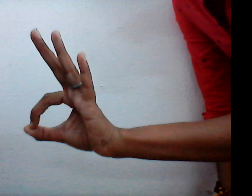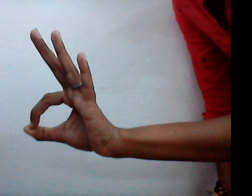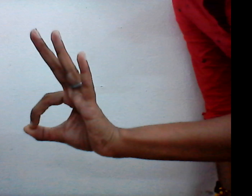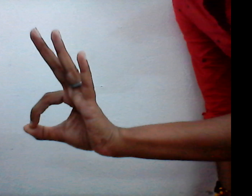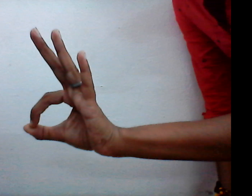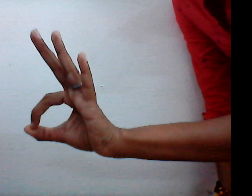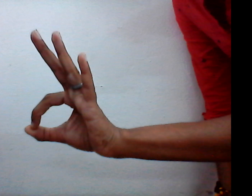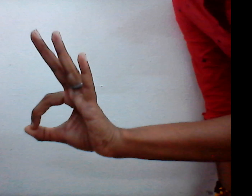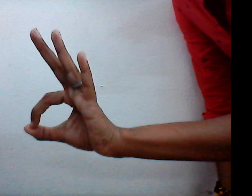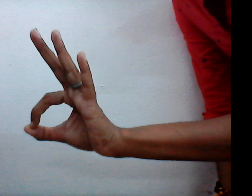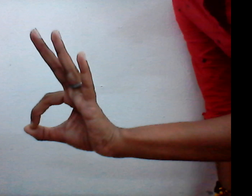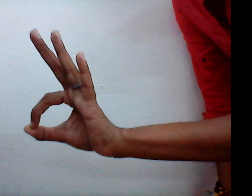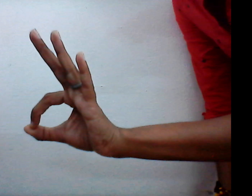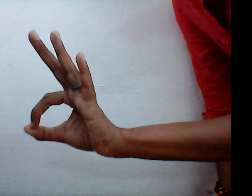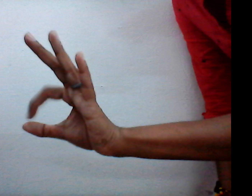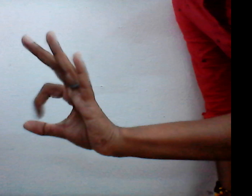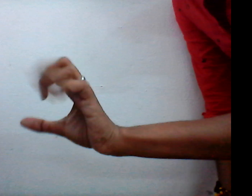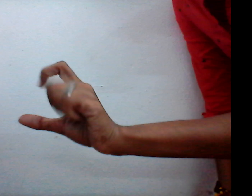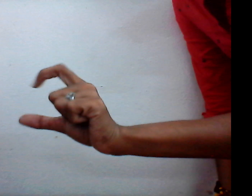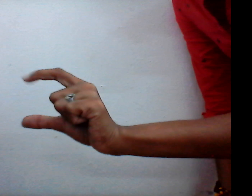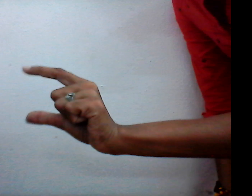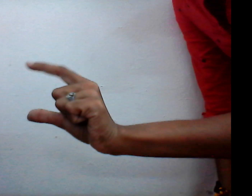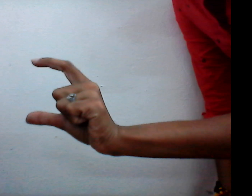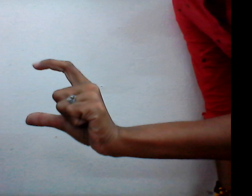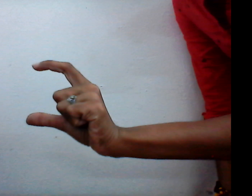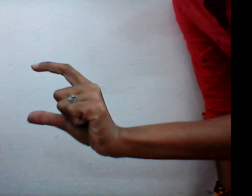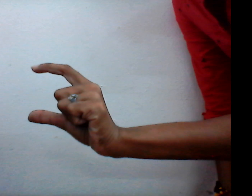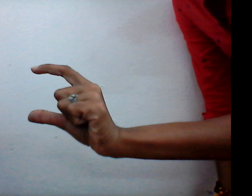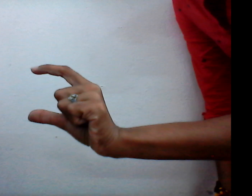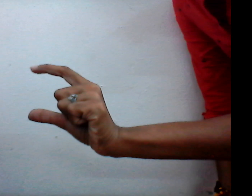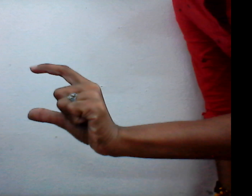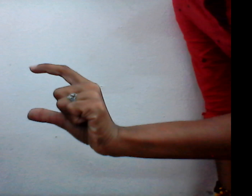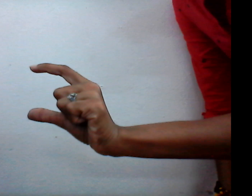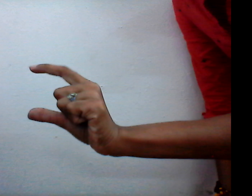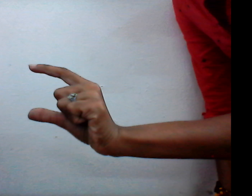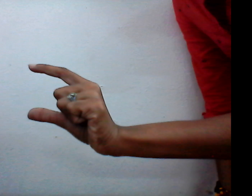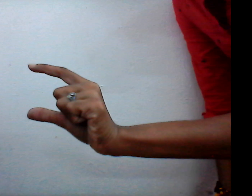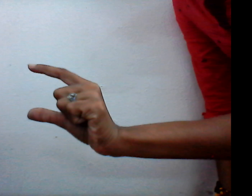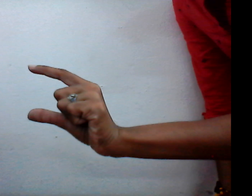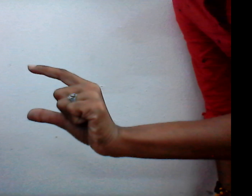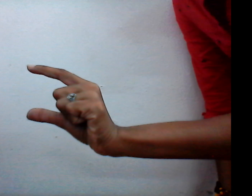ഓ